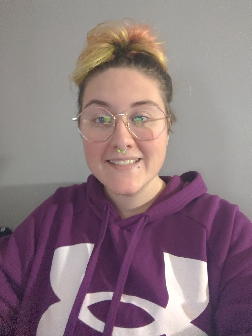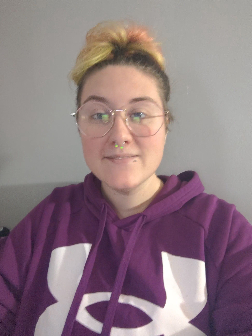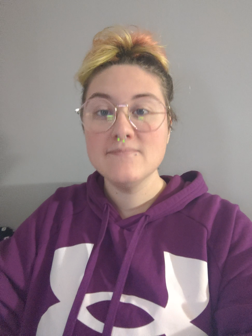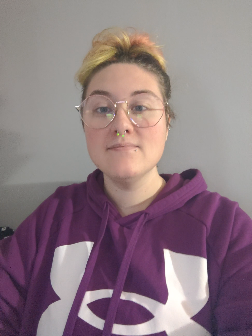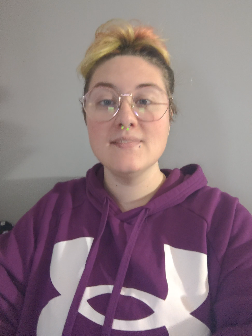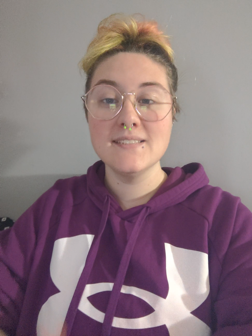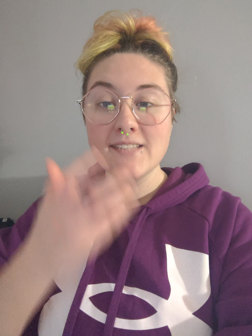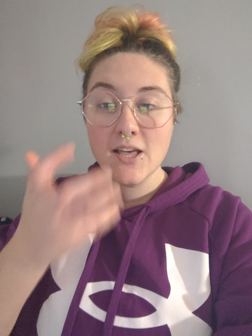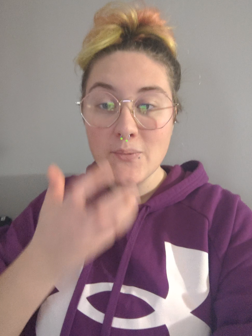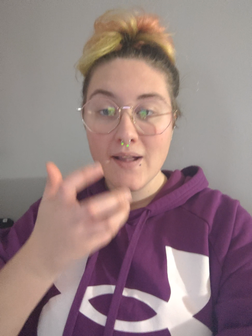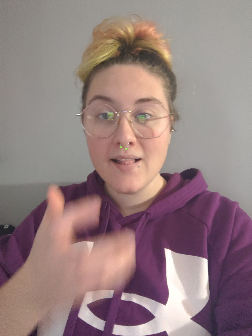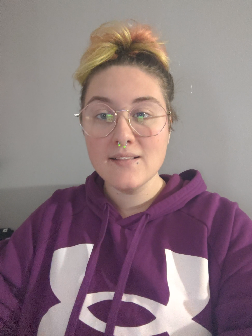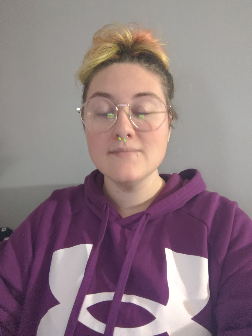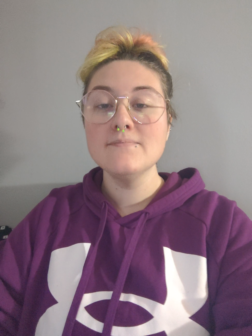cereal